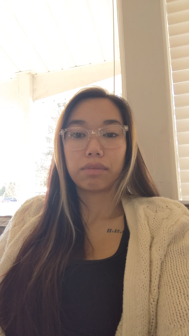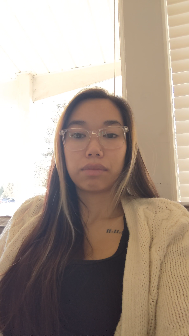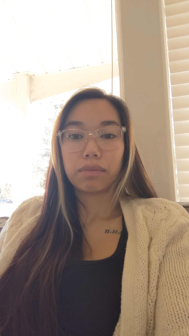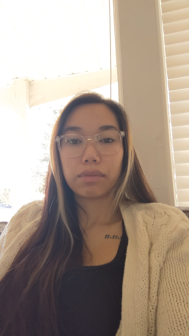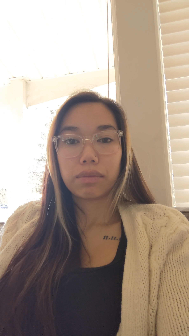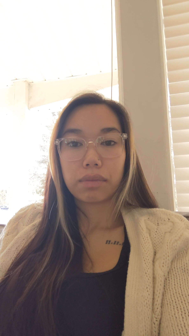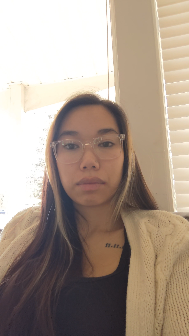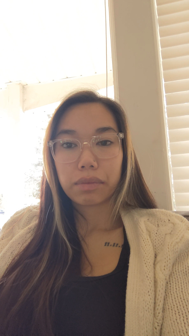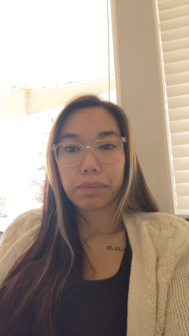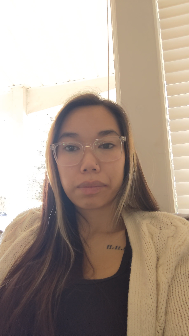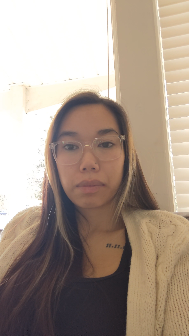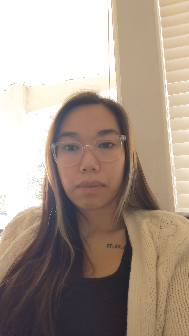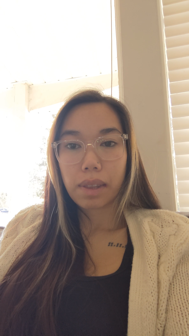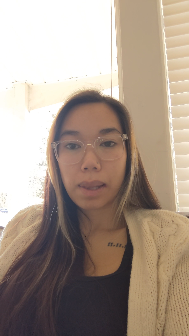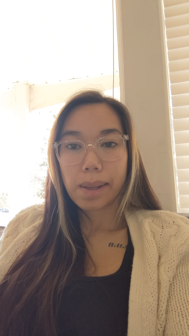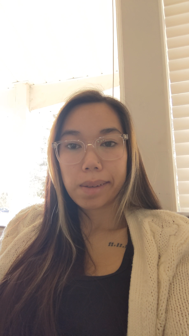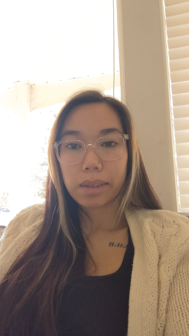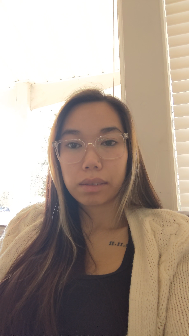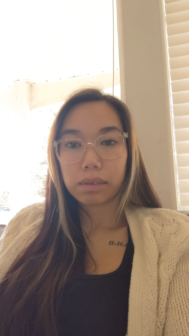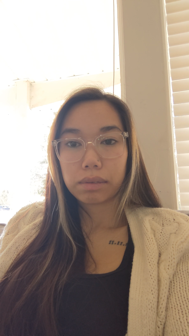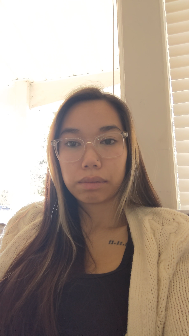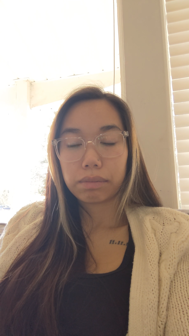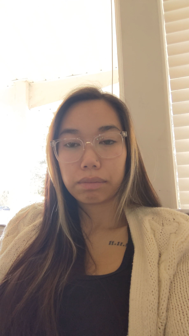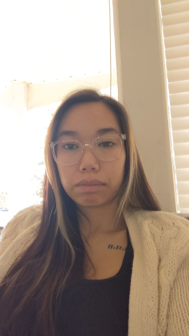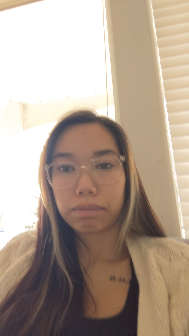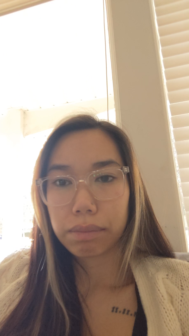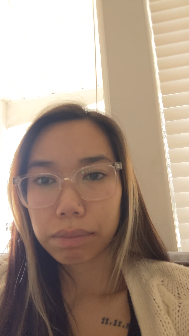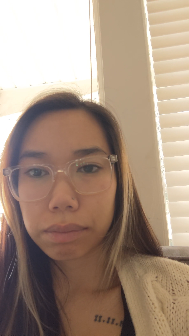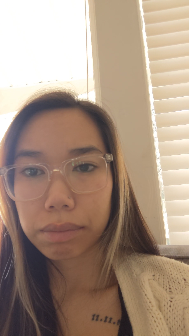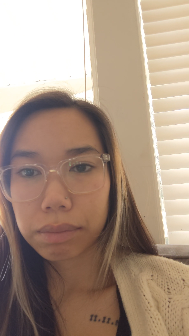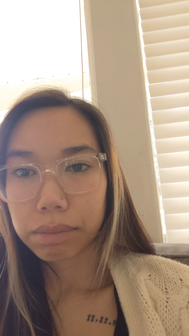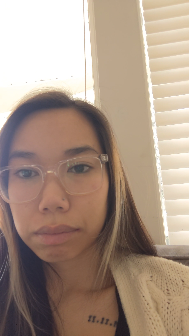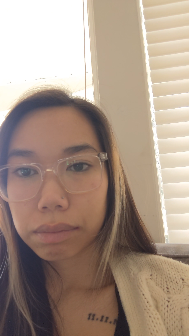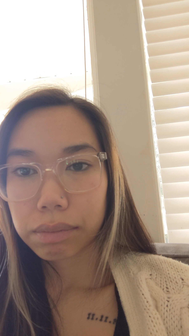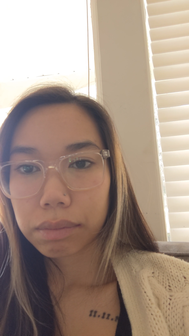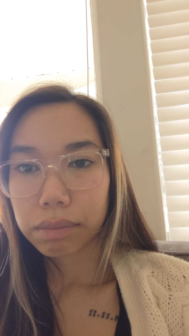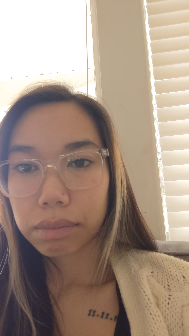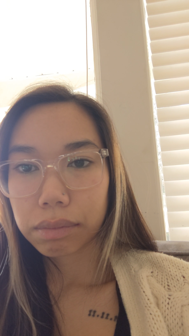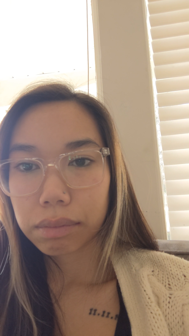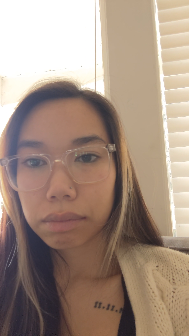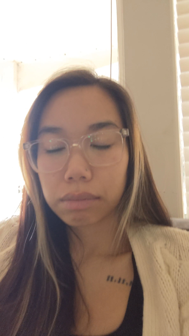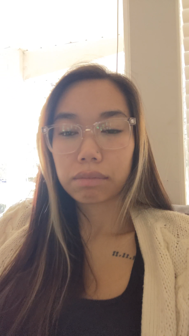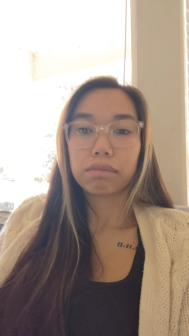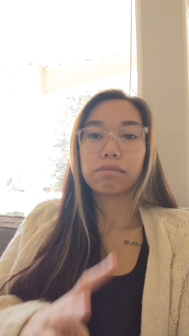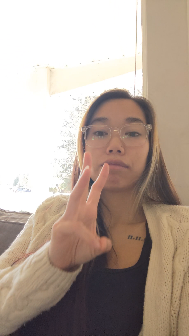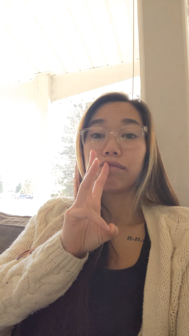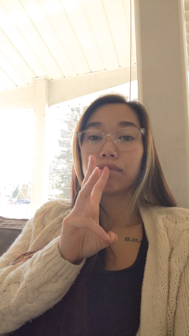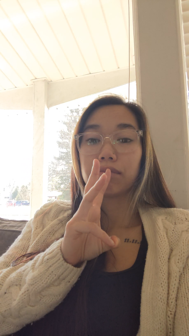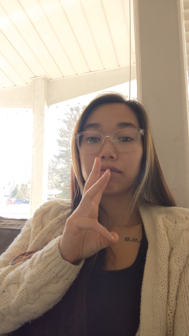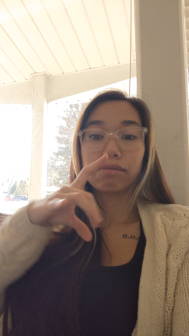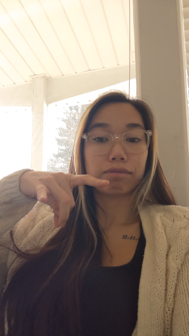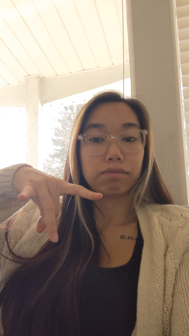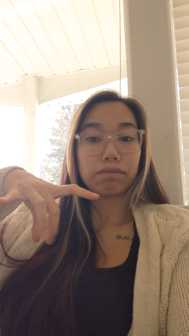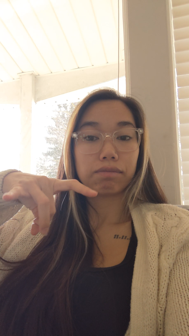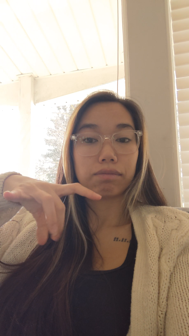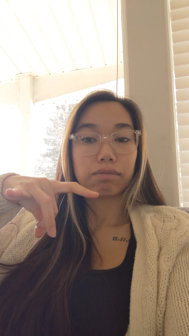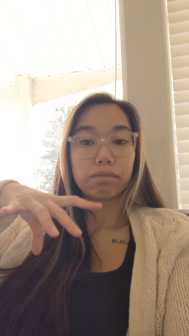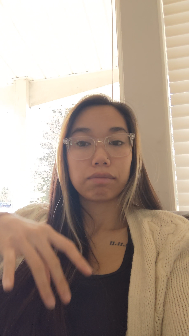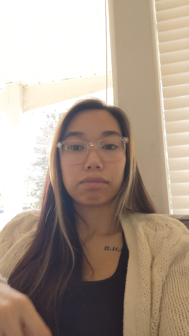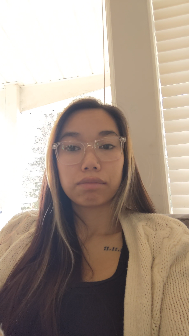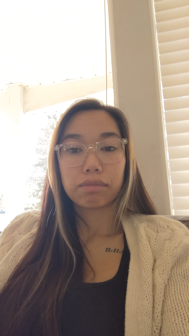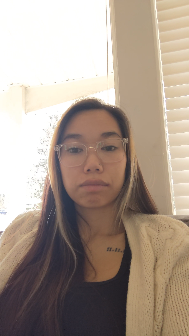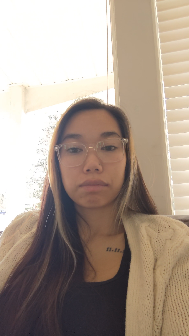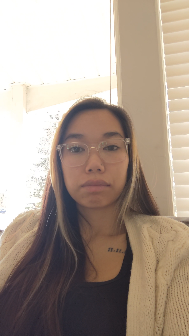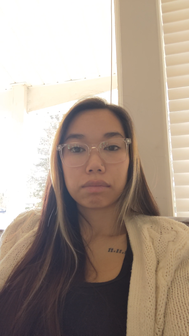melon